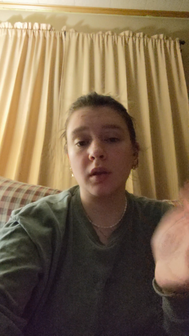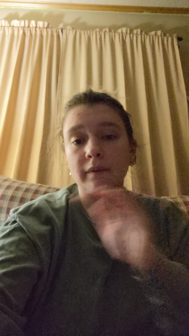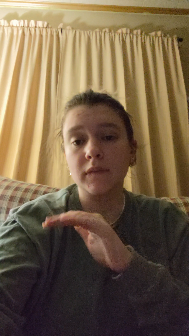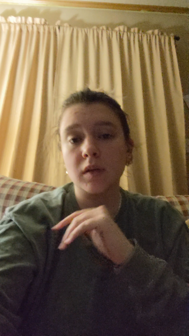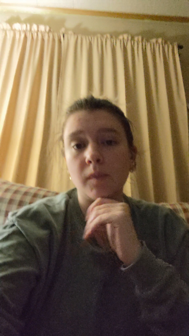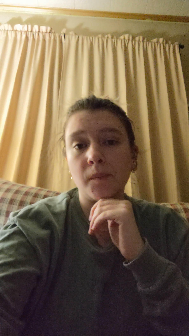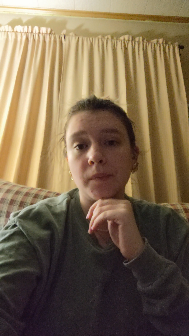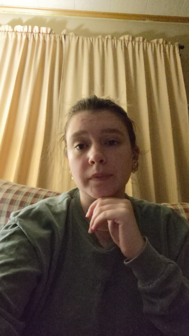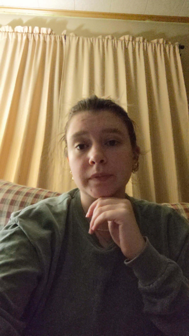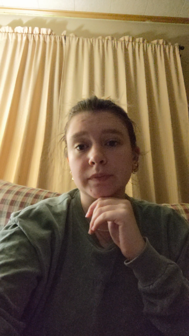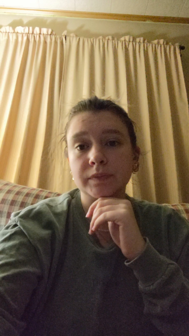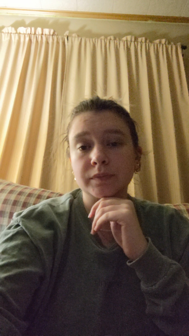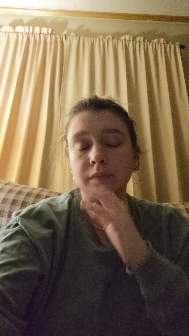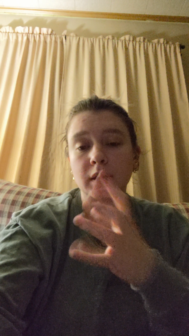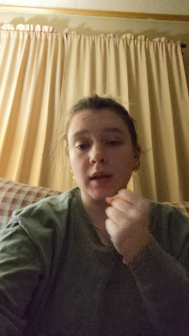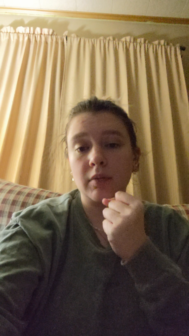get